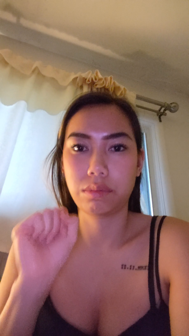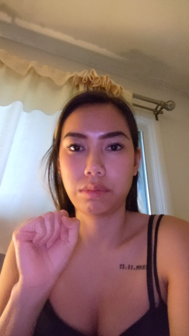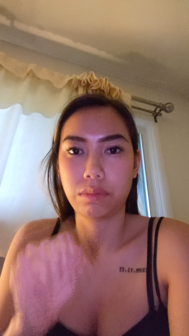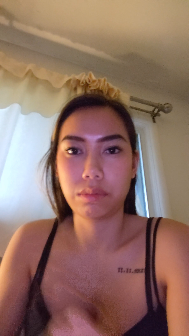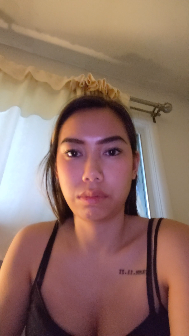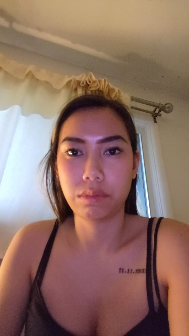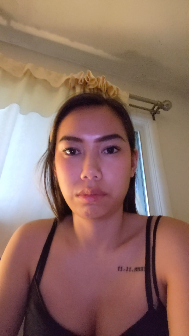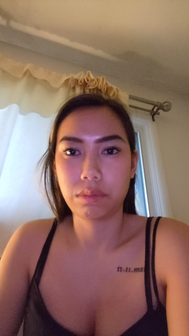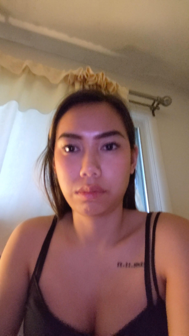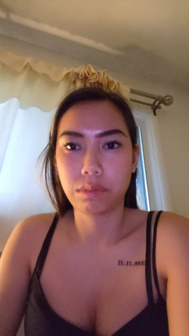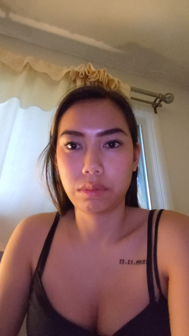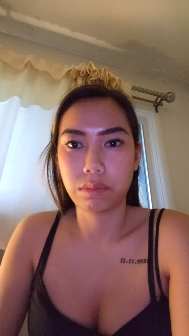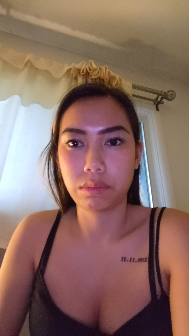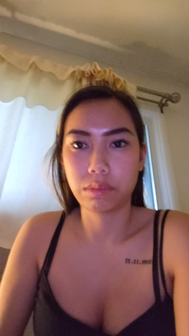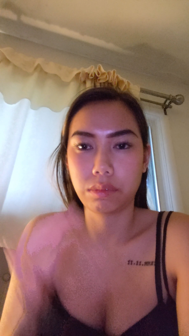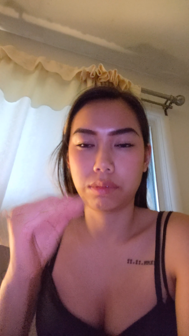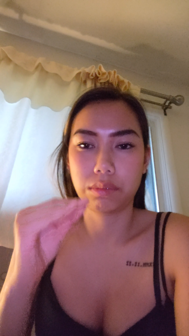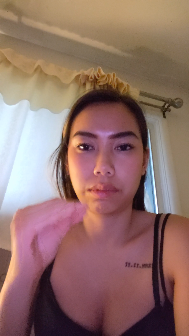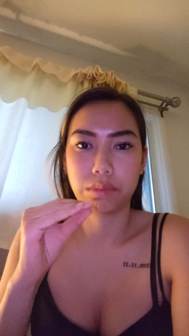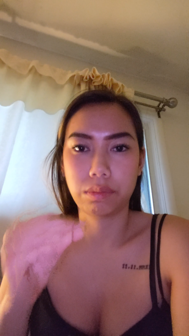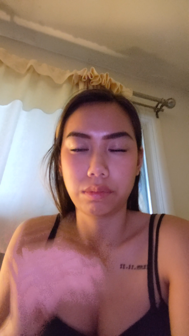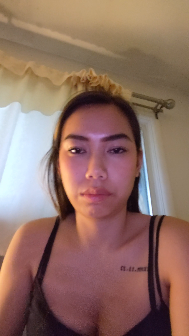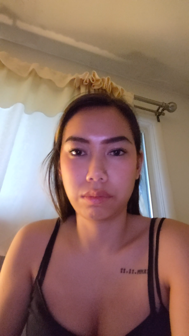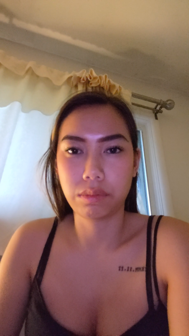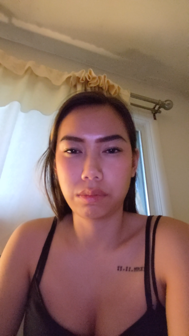fix